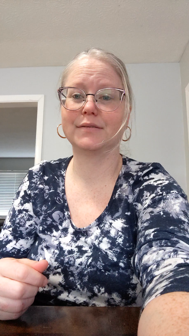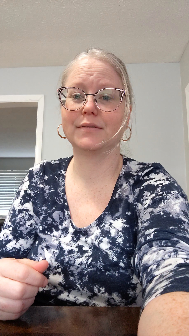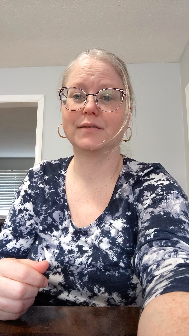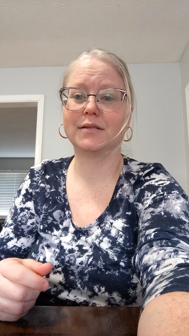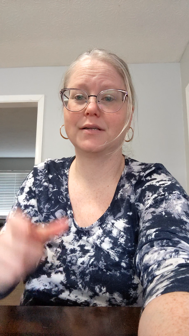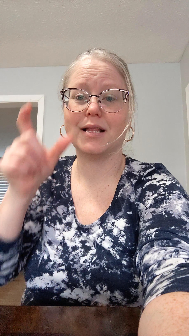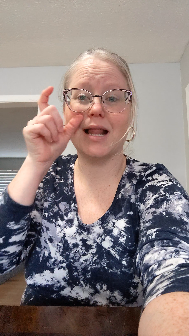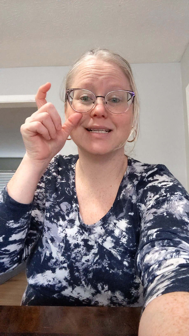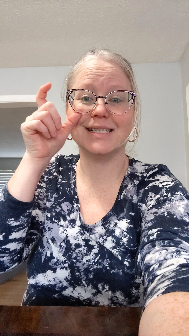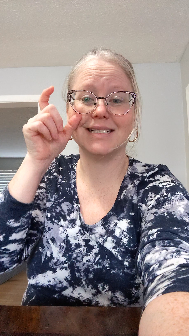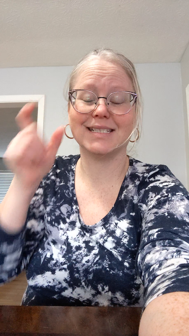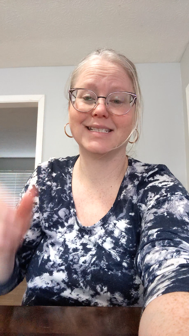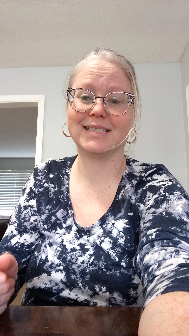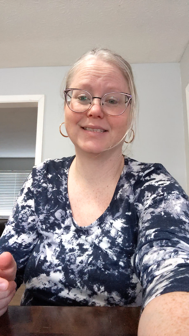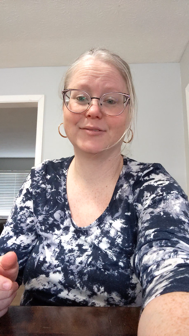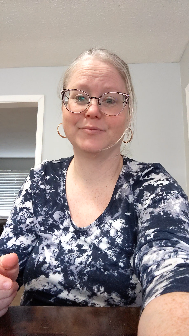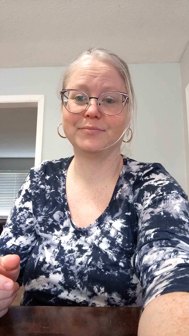glasses